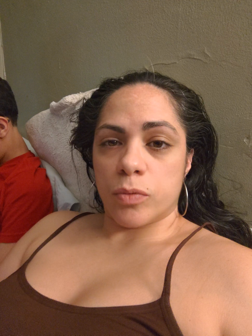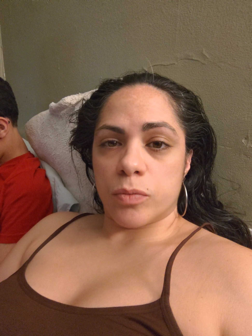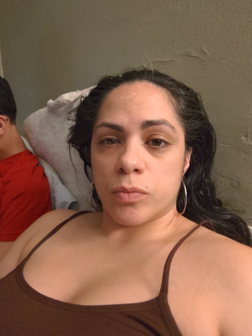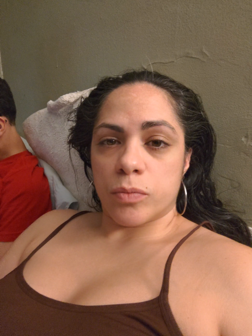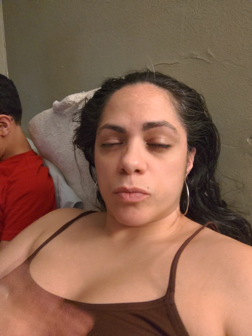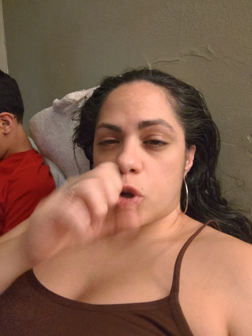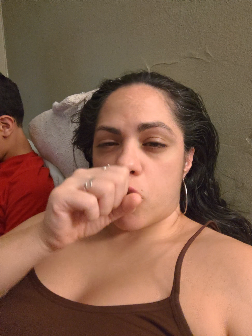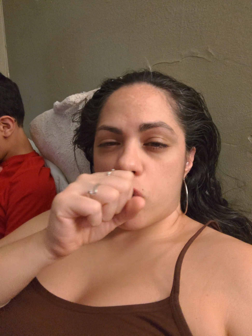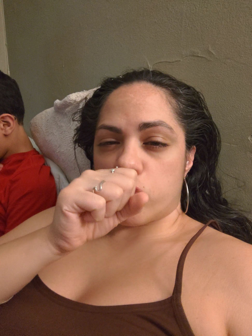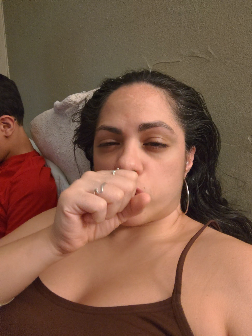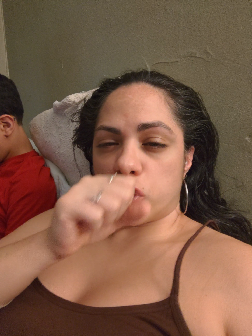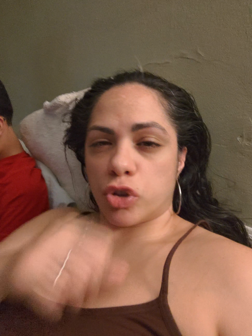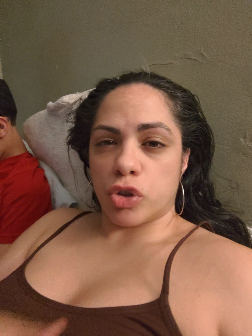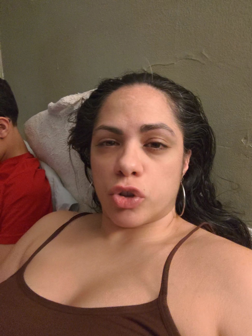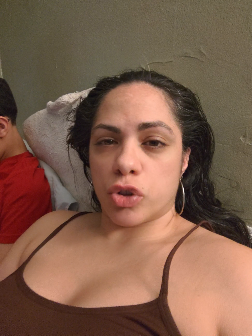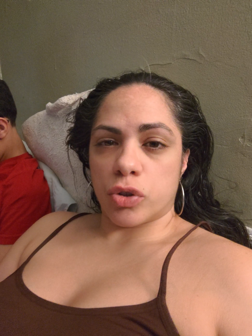orange